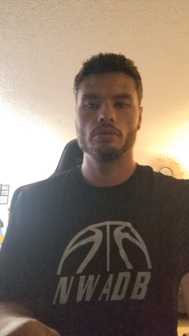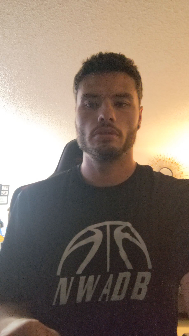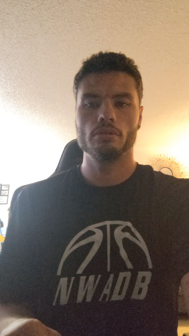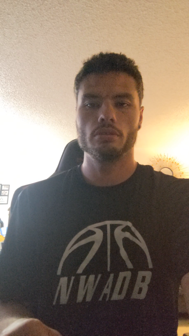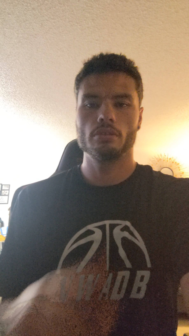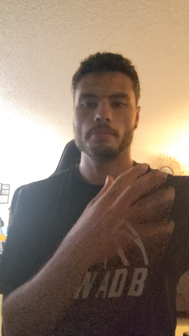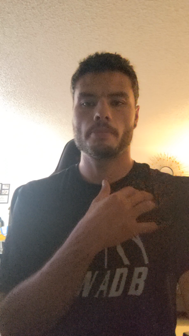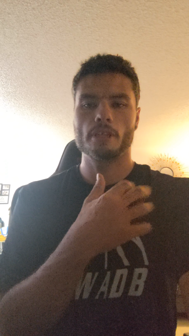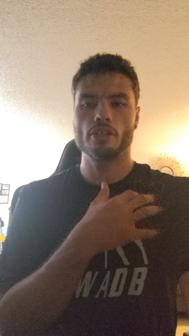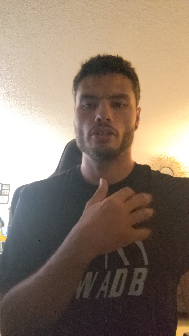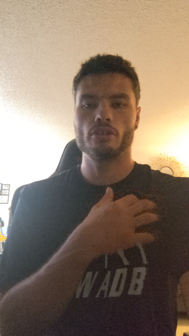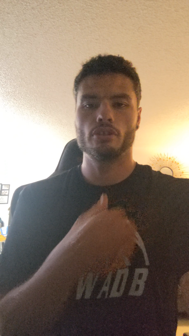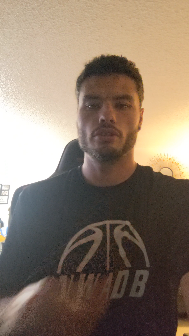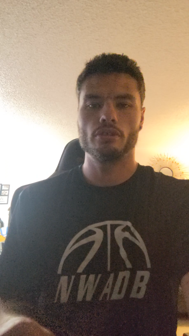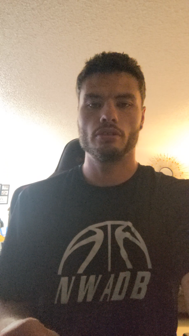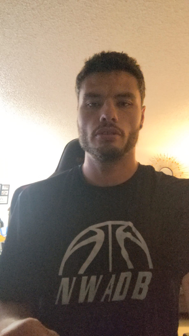bear